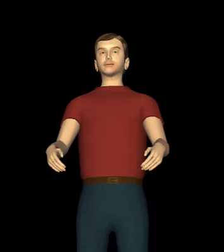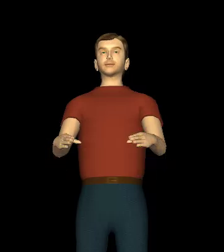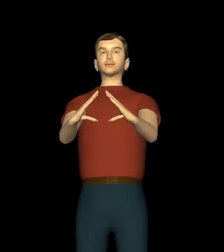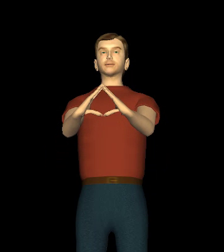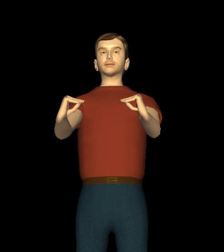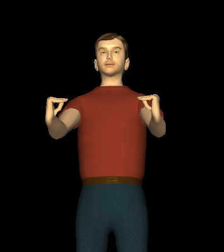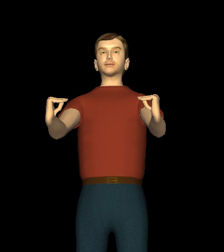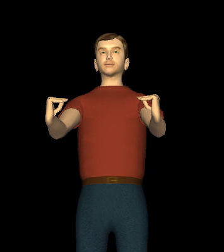هادئ